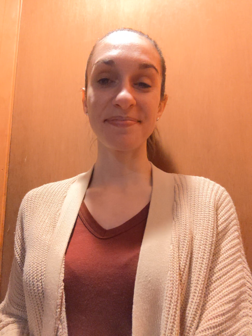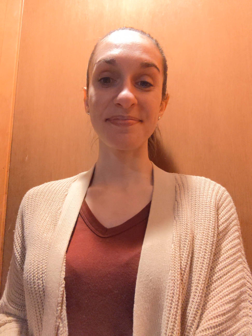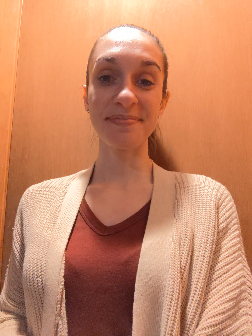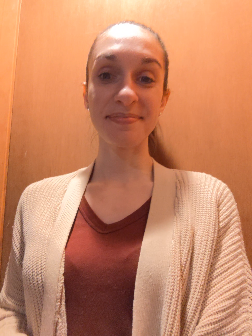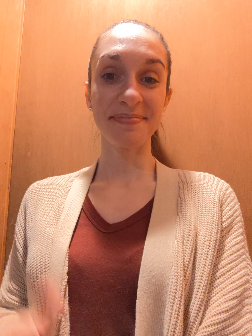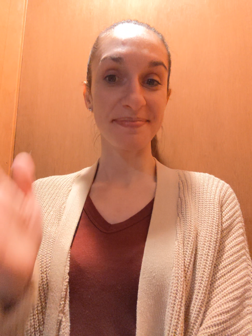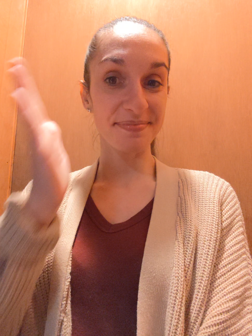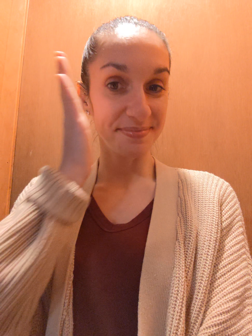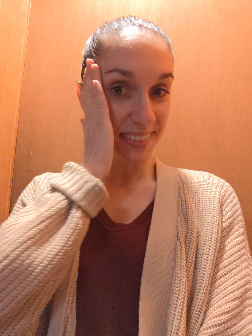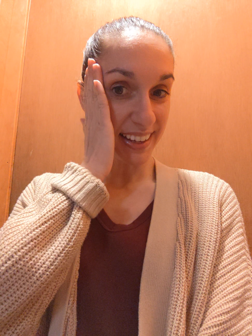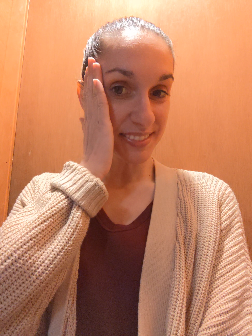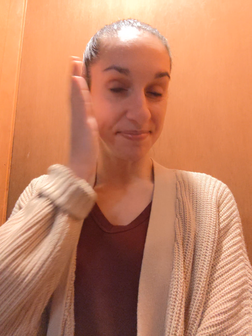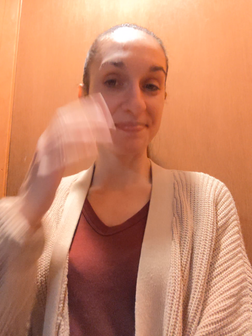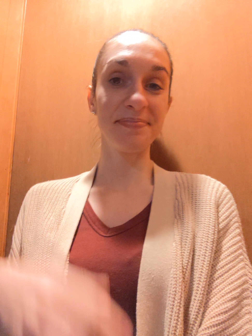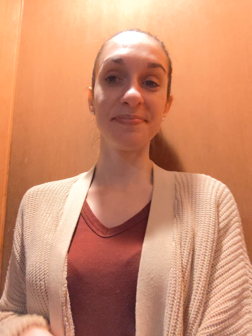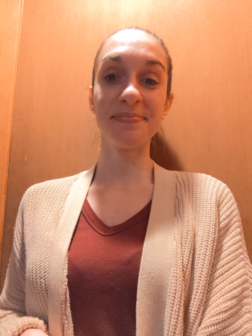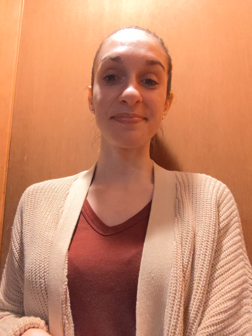bed